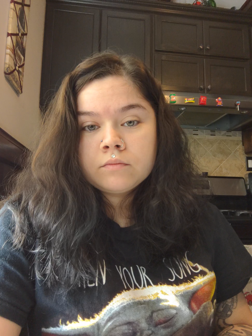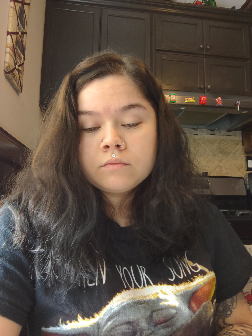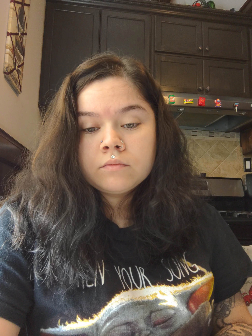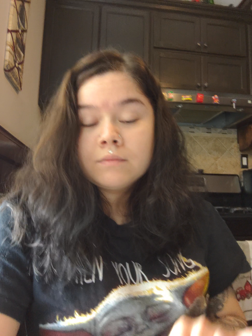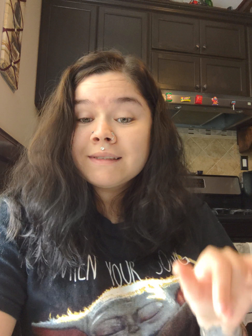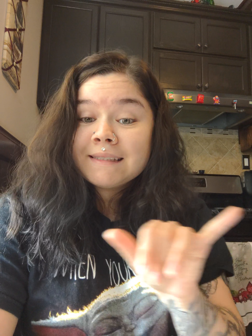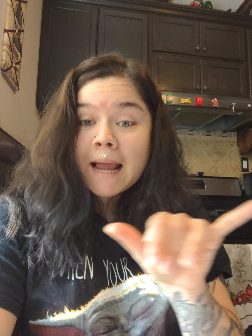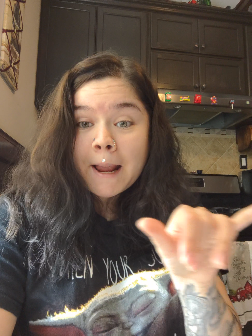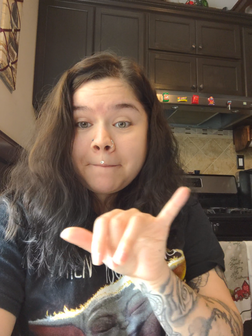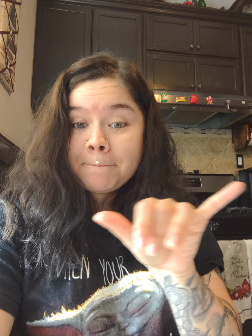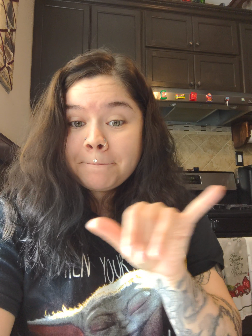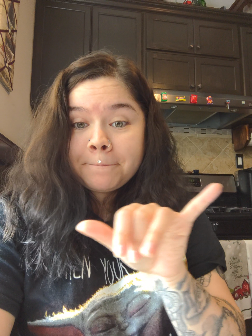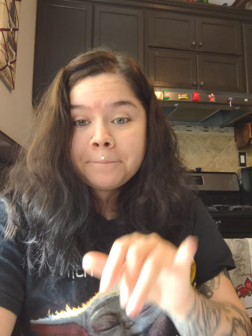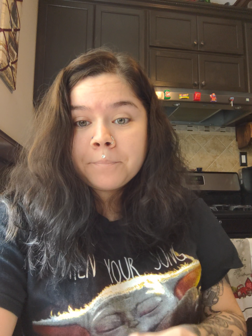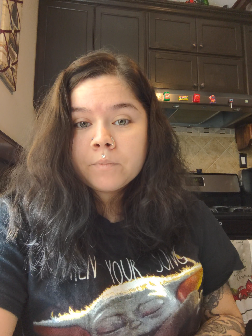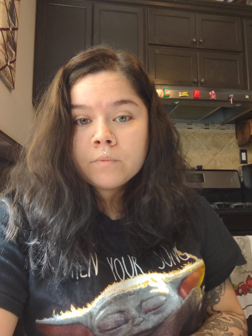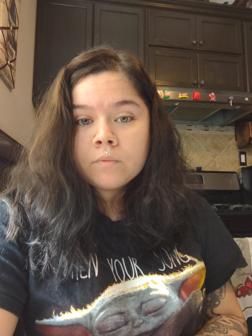same